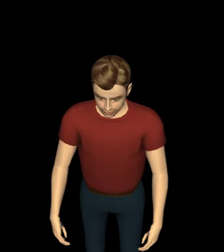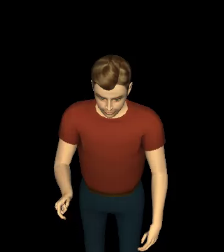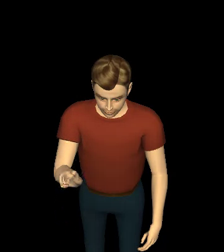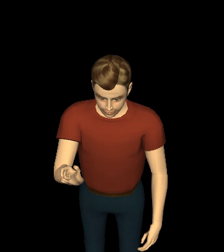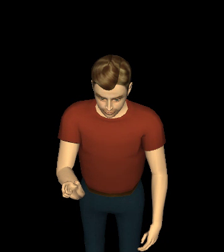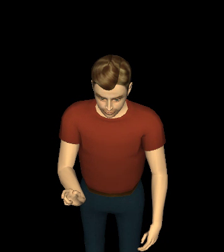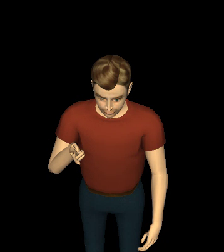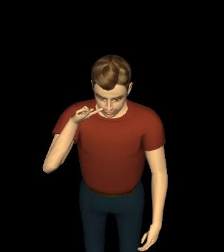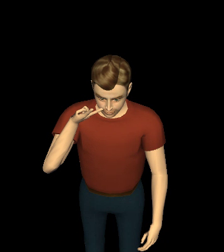نبيل